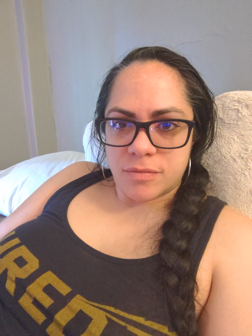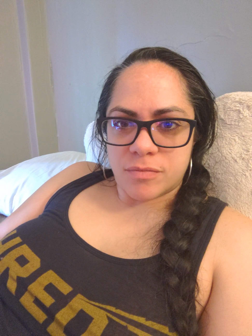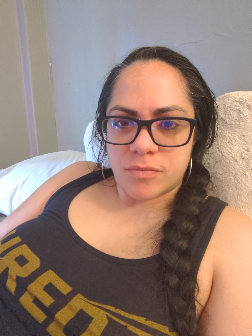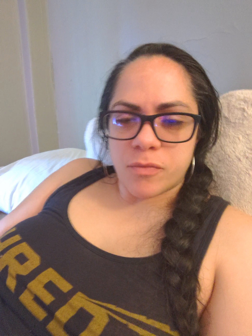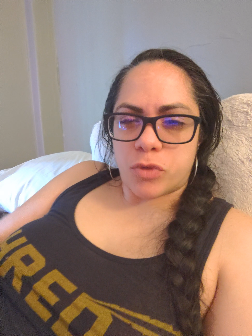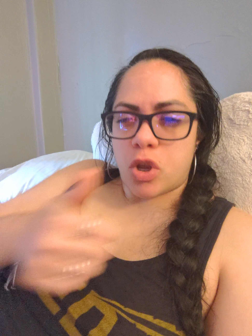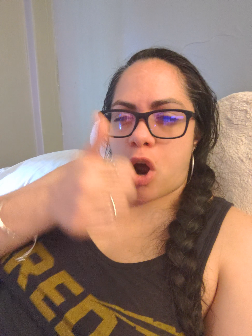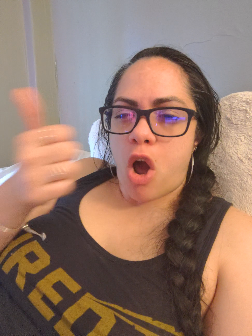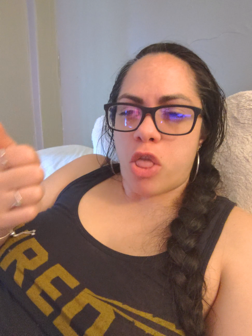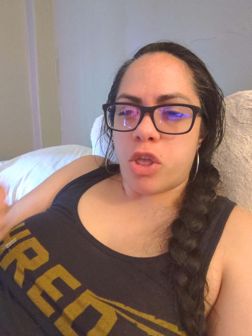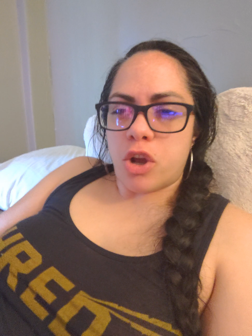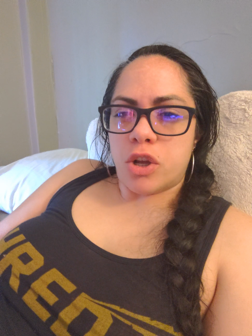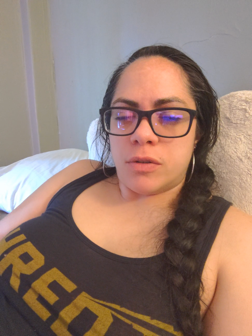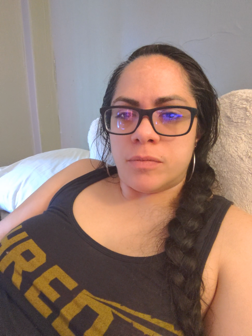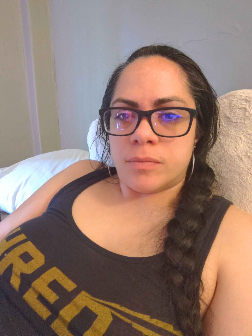another